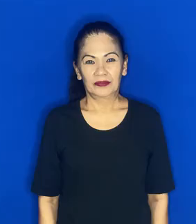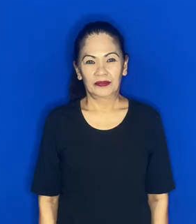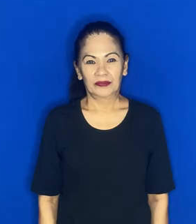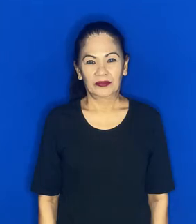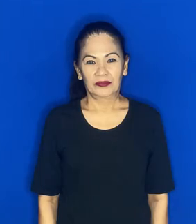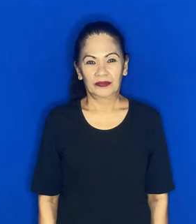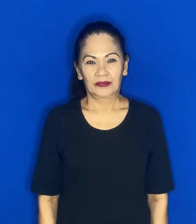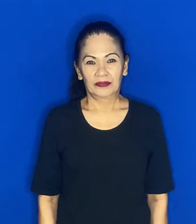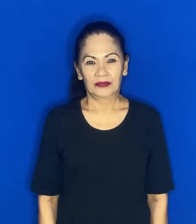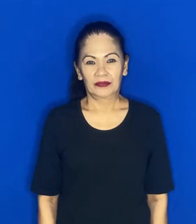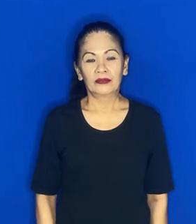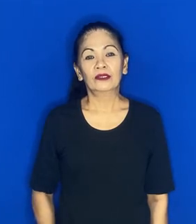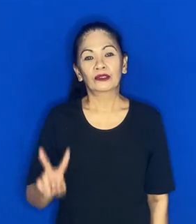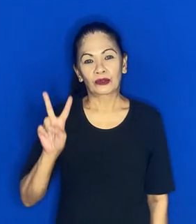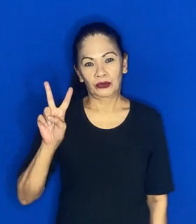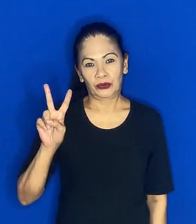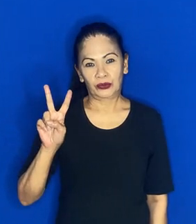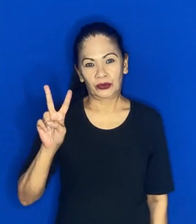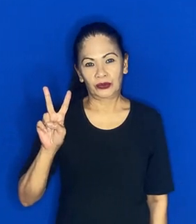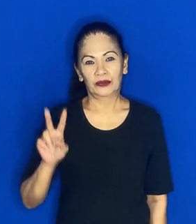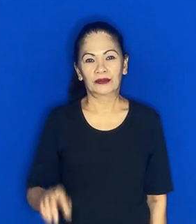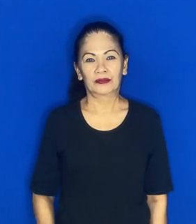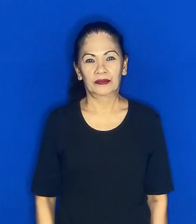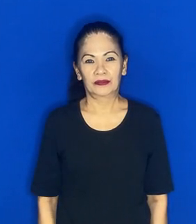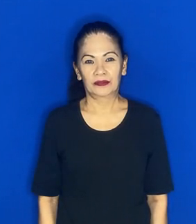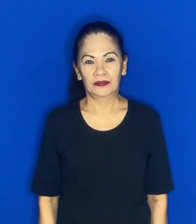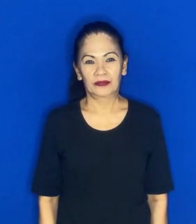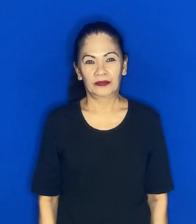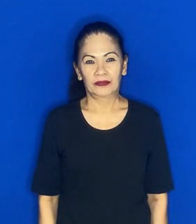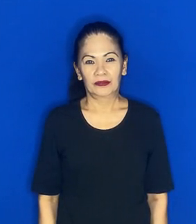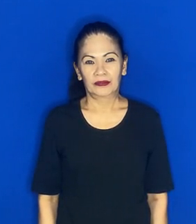two